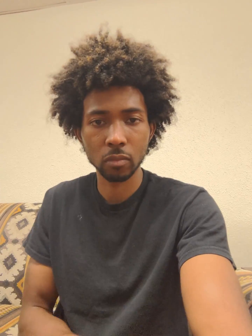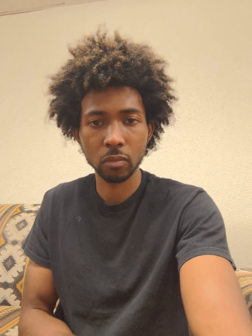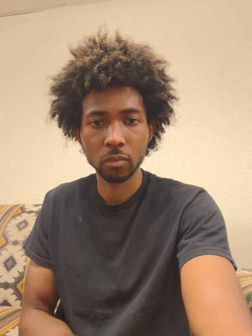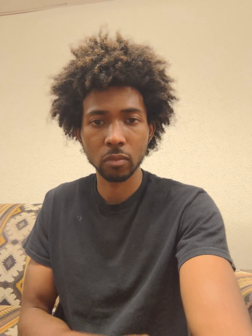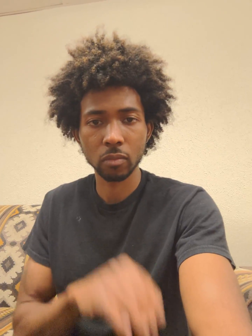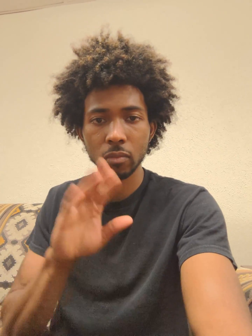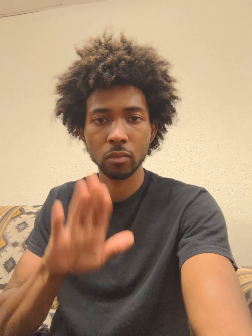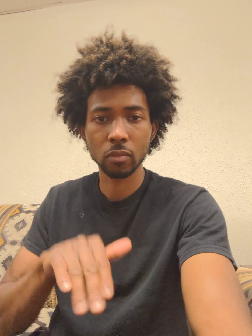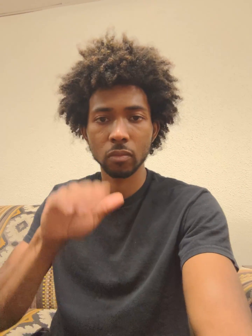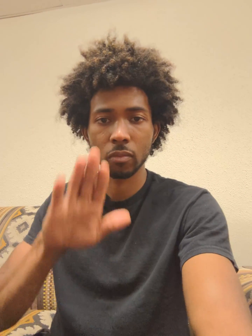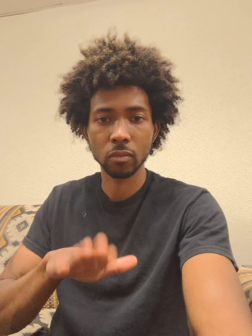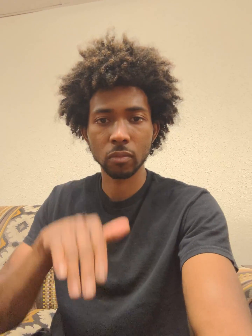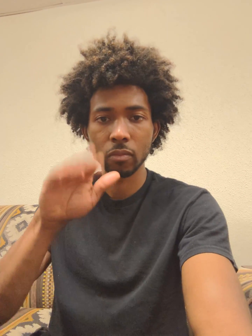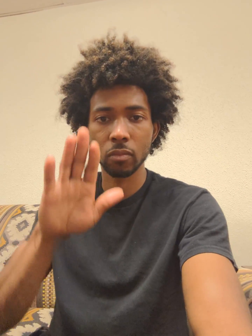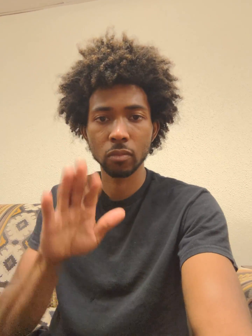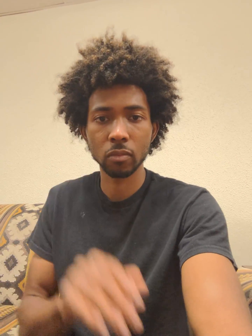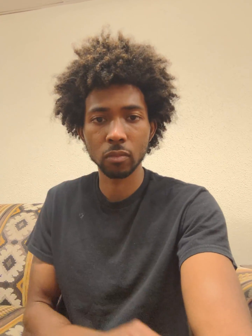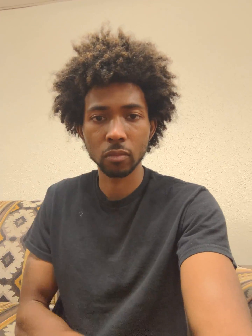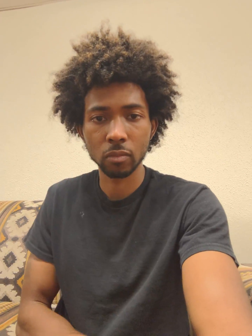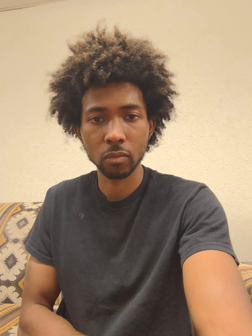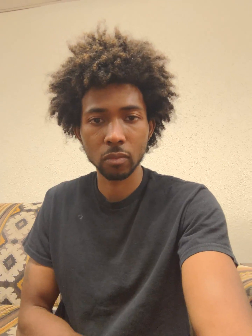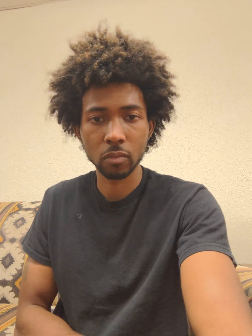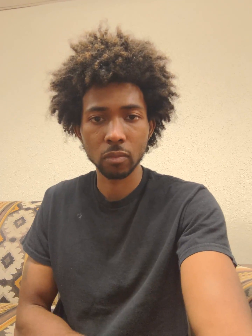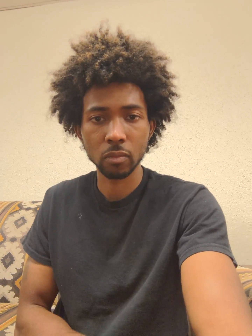paint